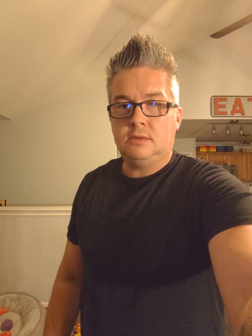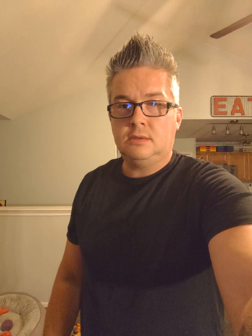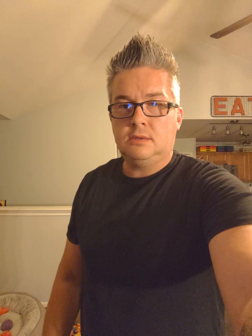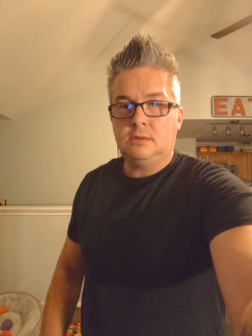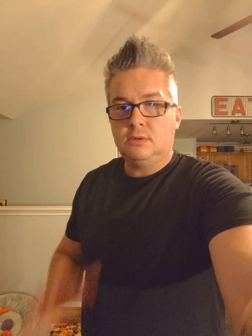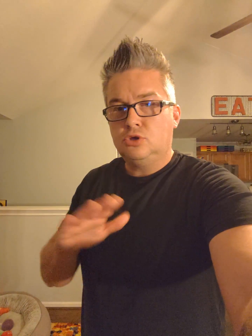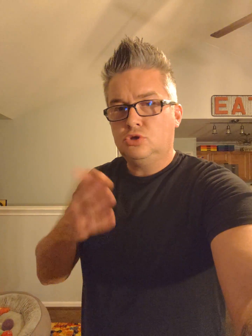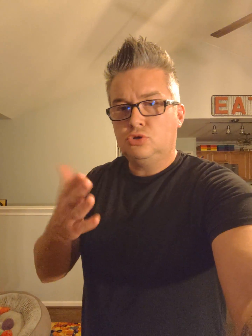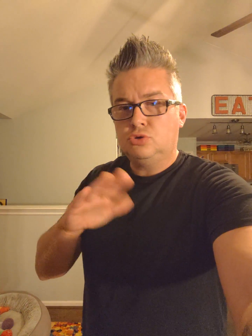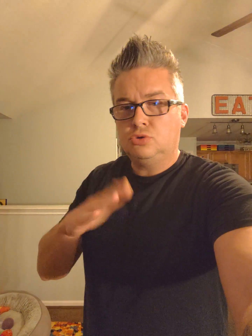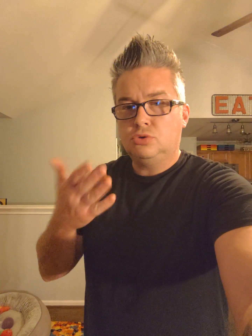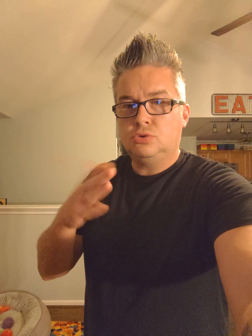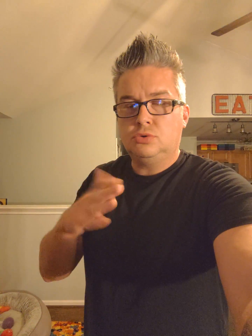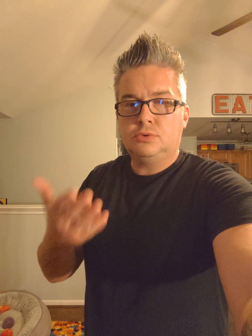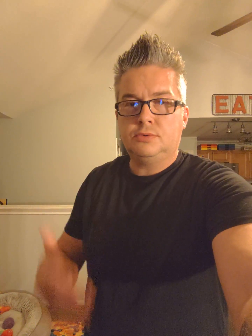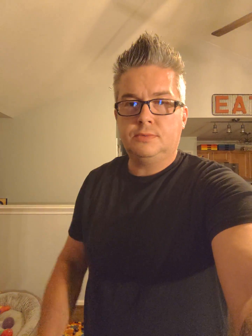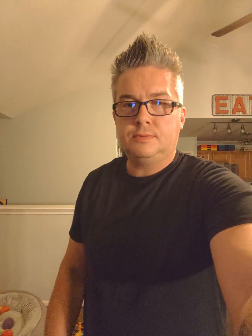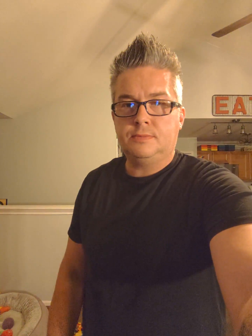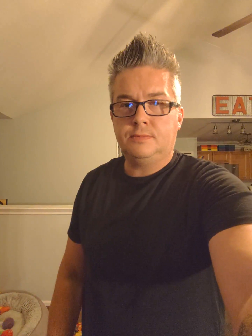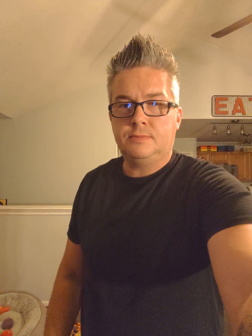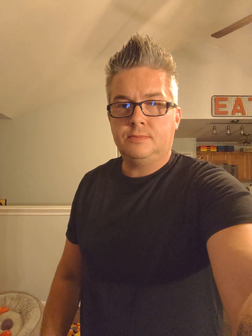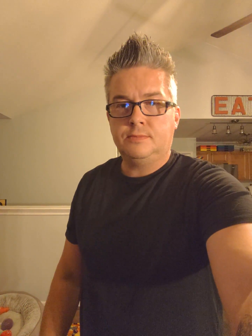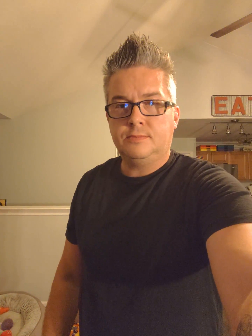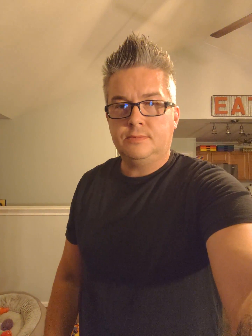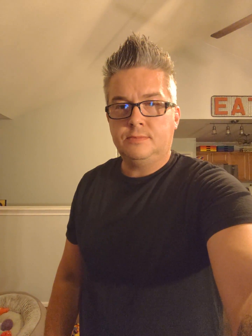kitchen